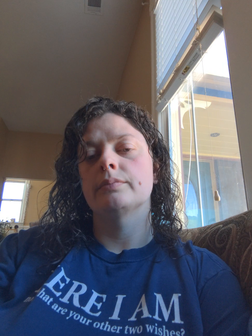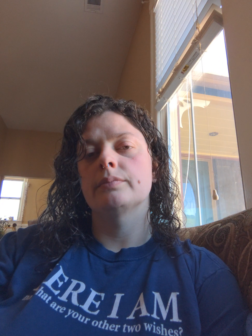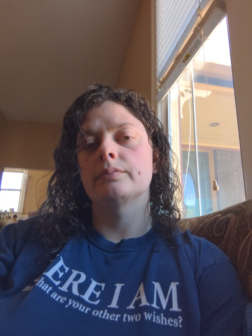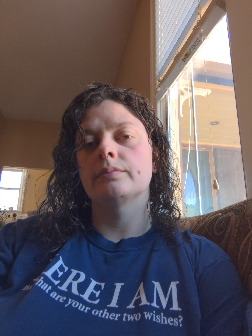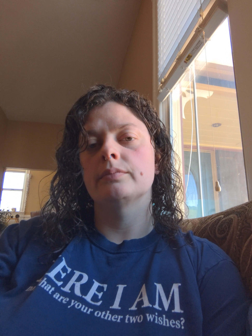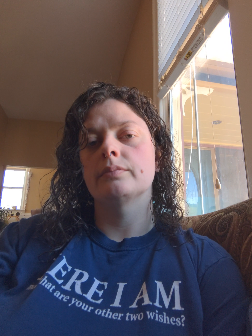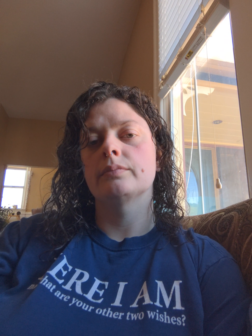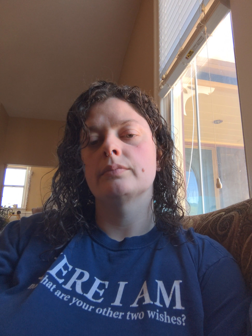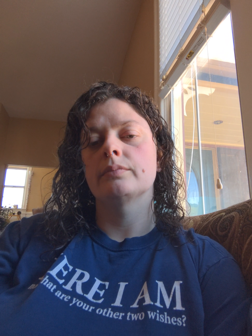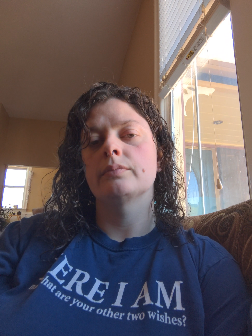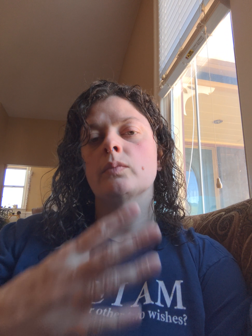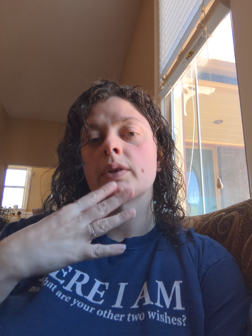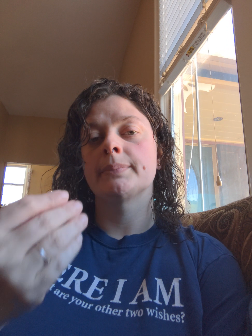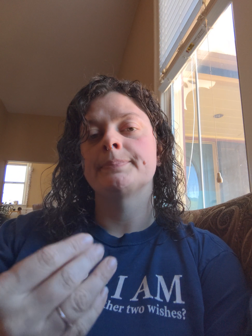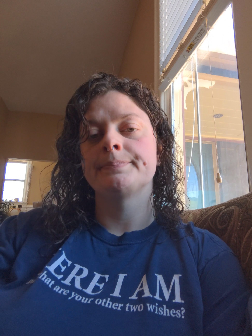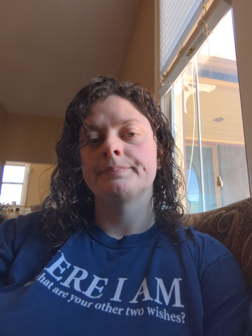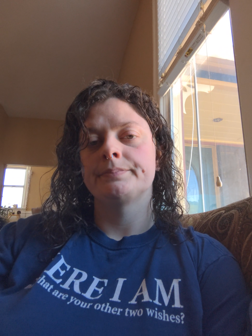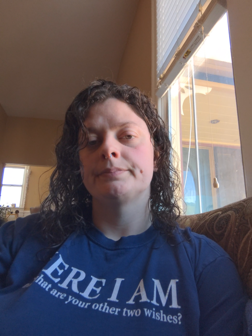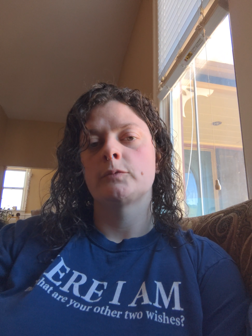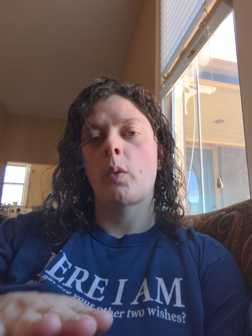wet